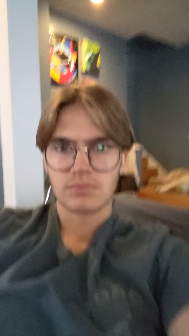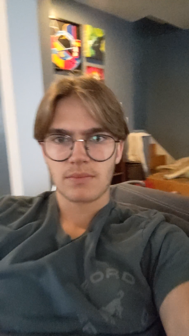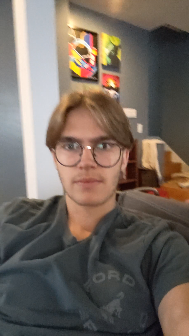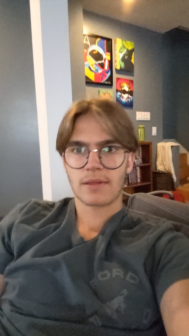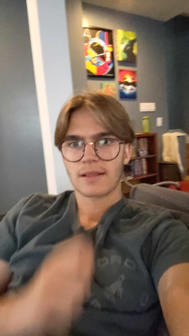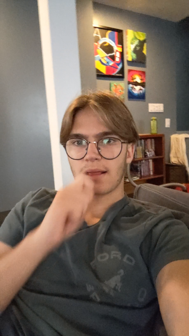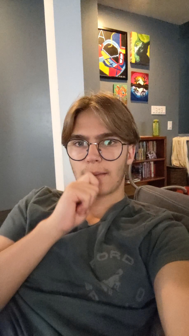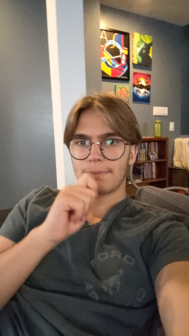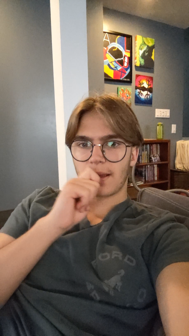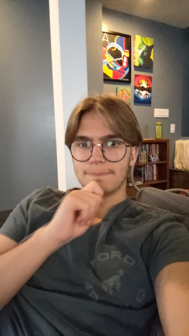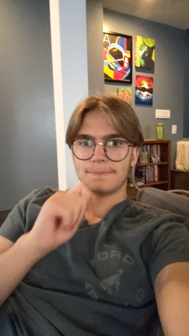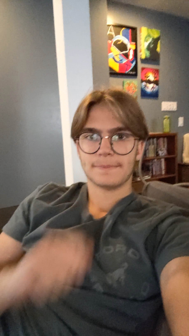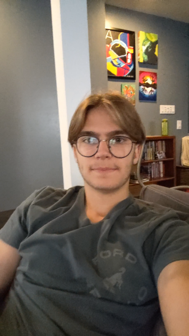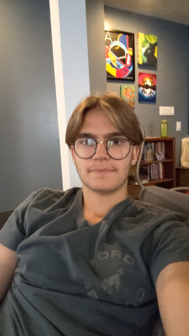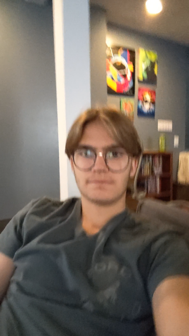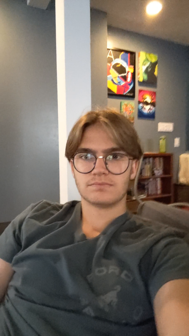popsicle